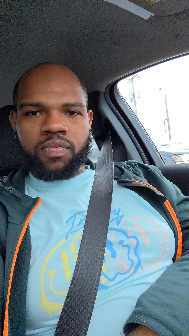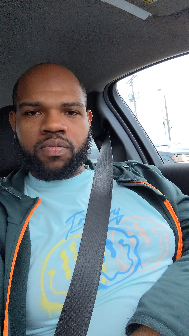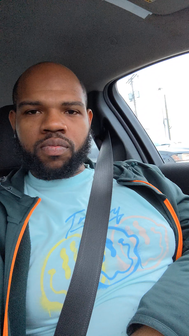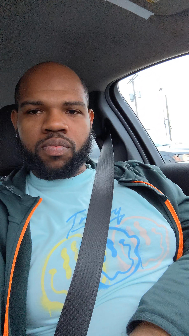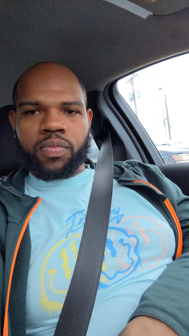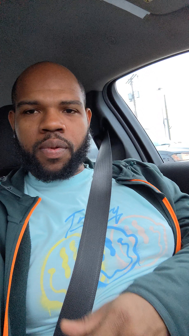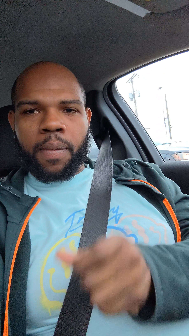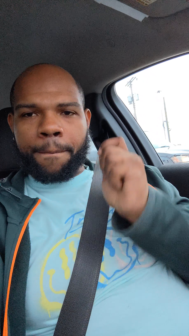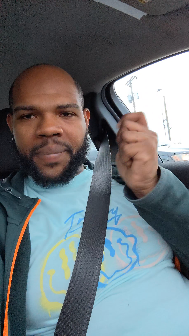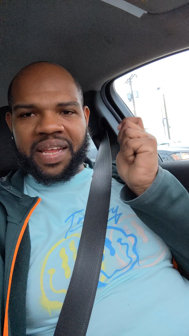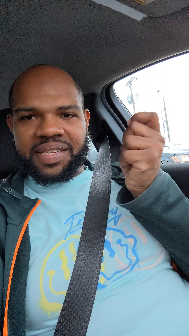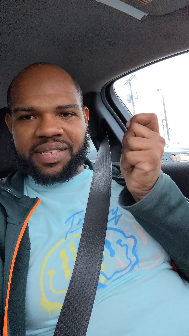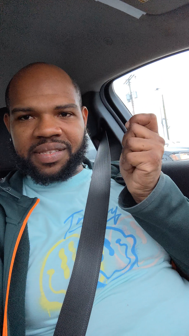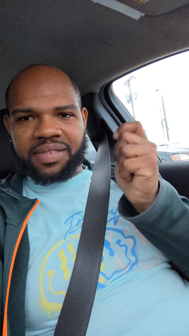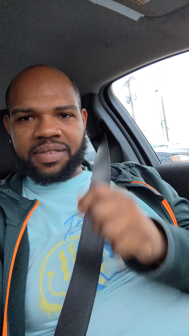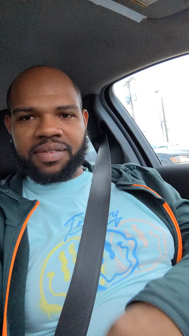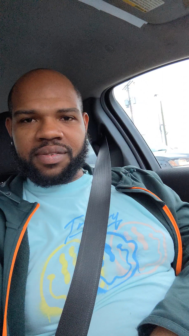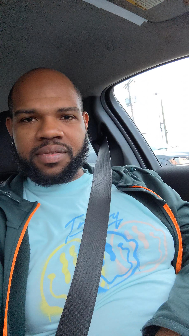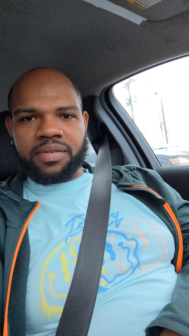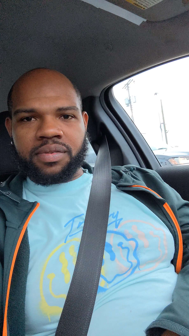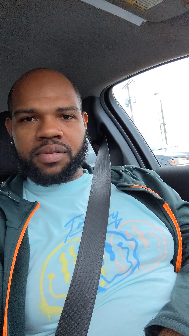bat